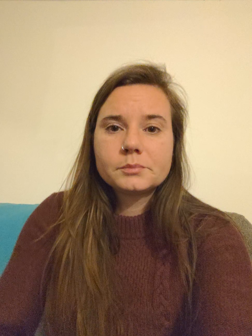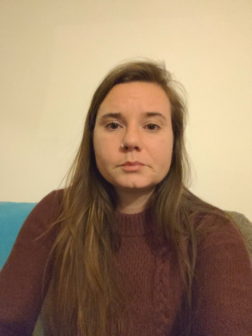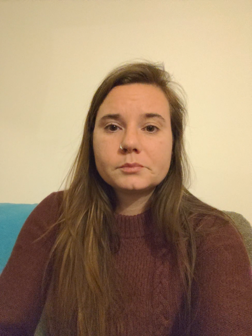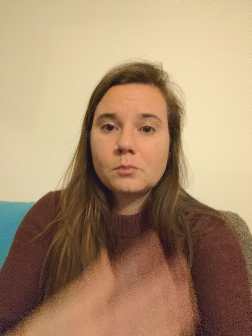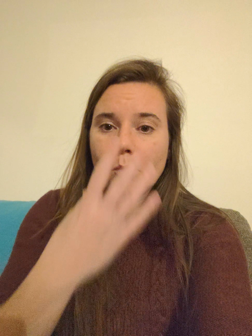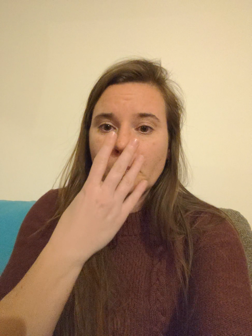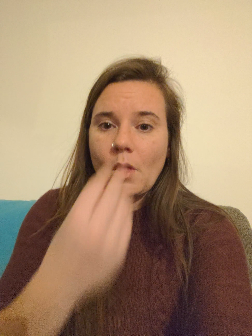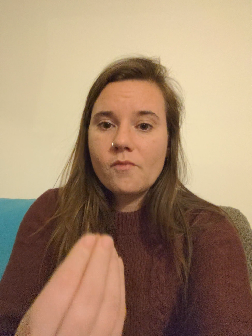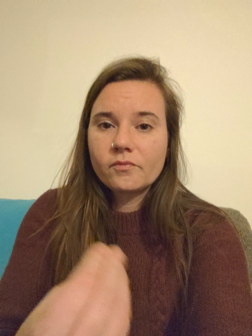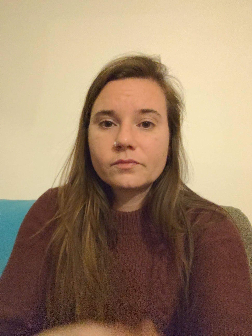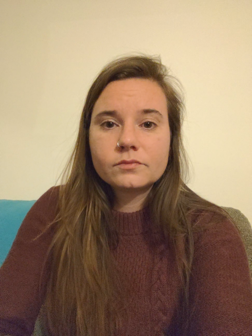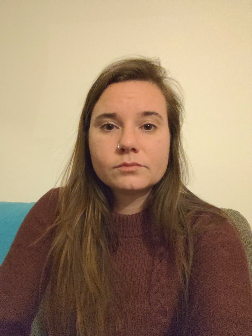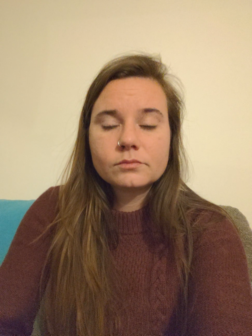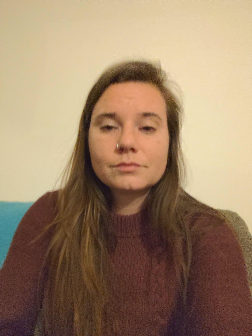wolf